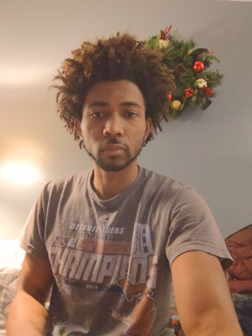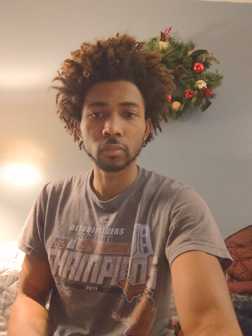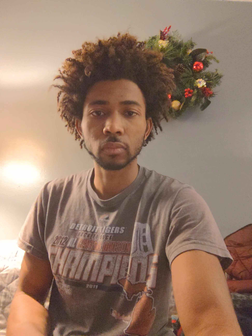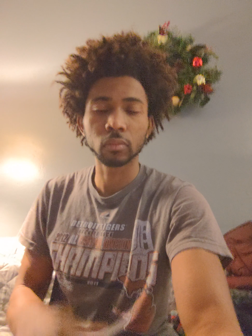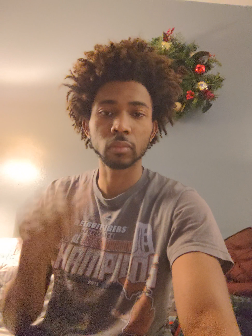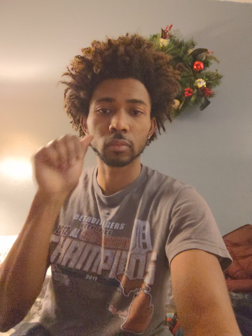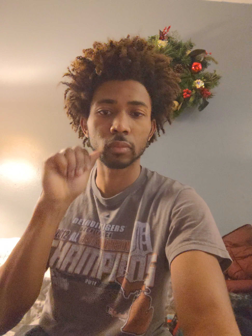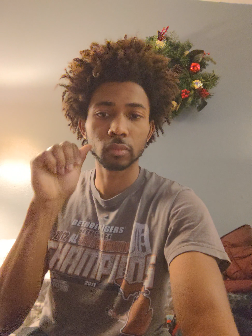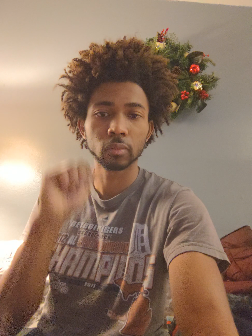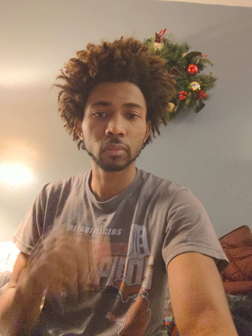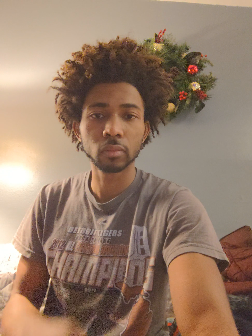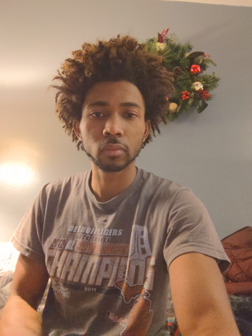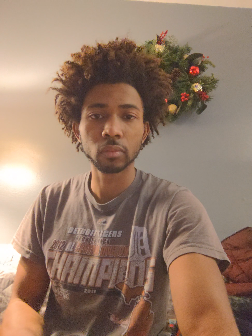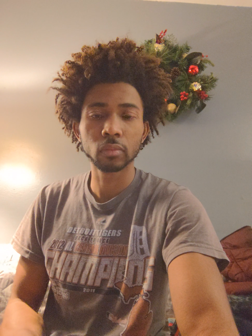aunt